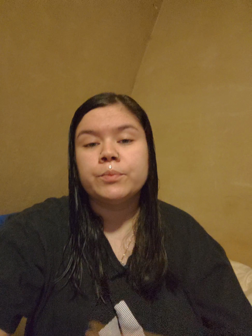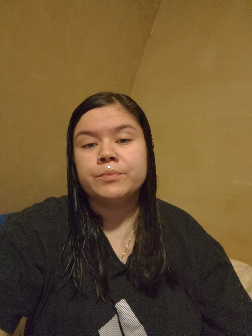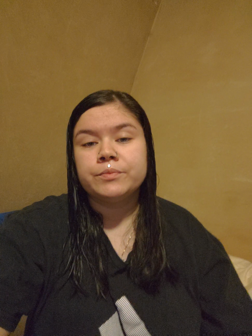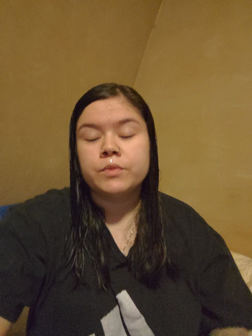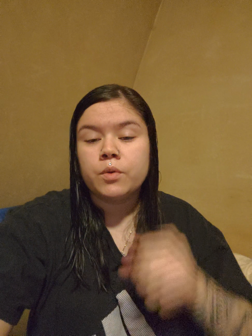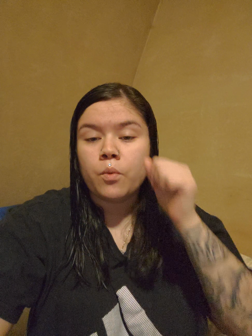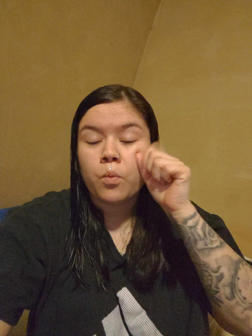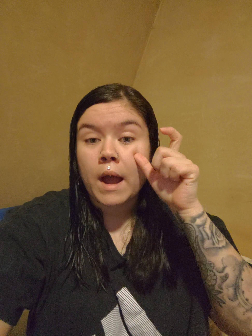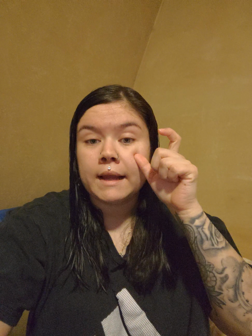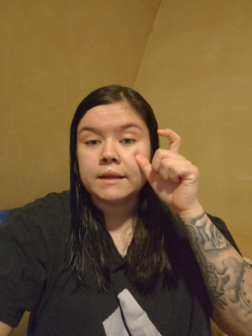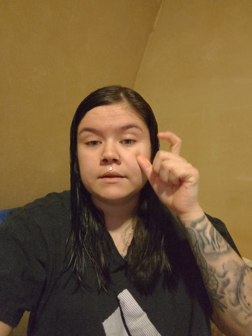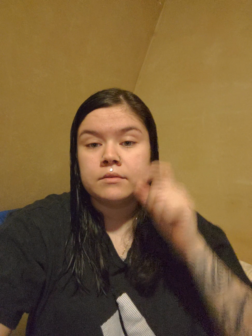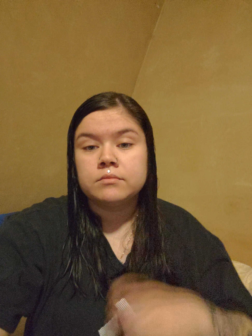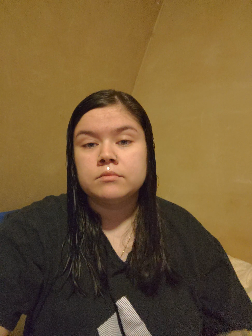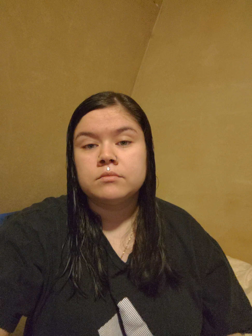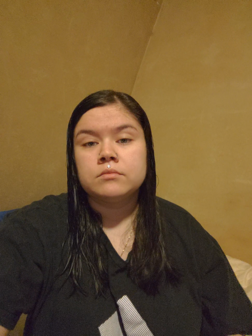wake